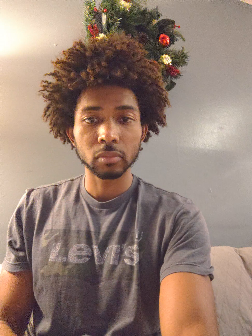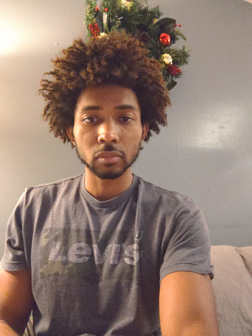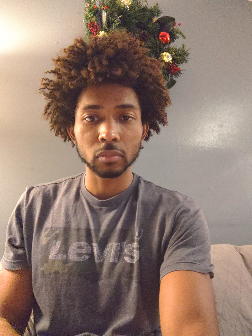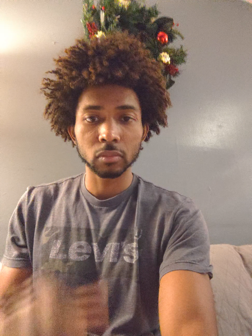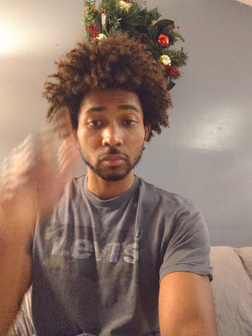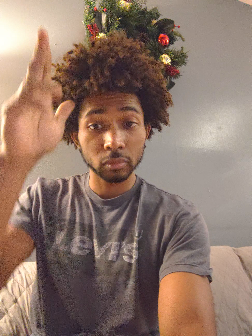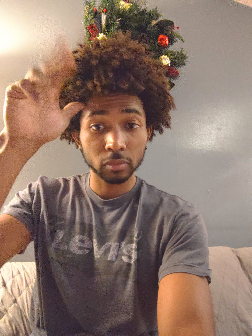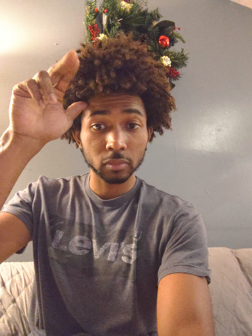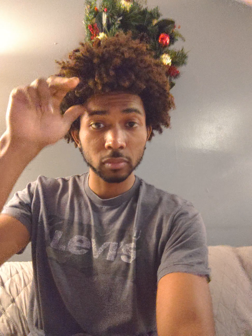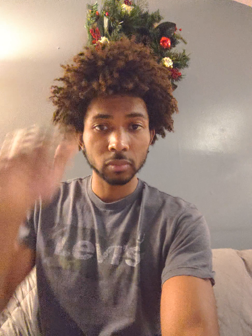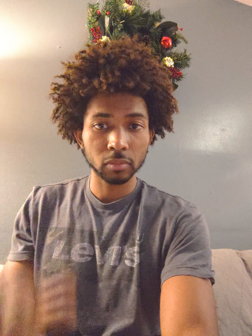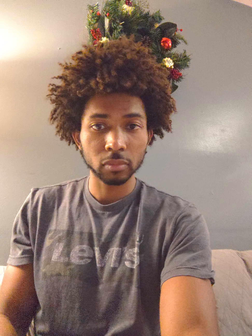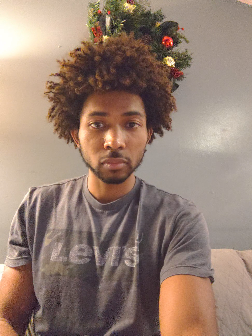horse